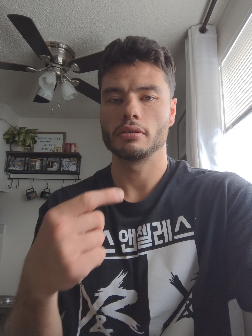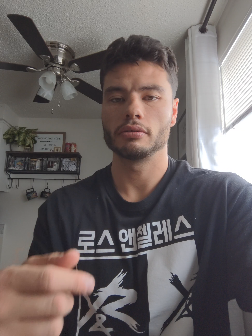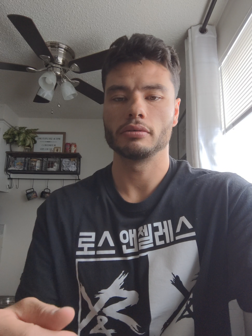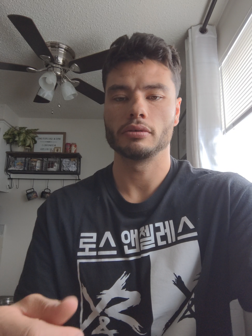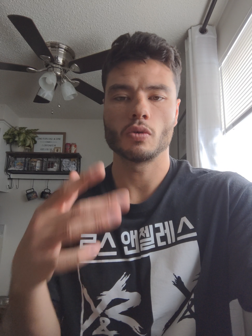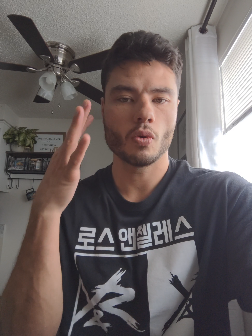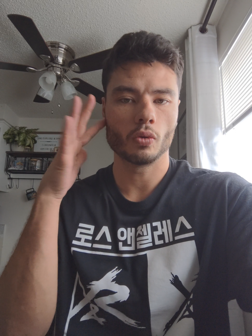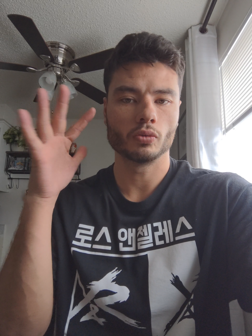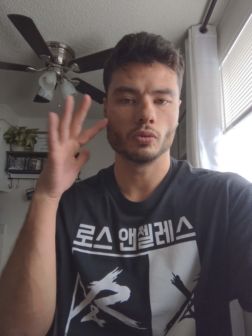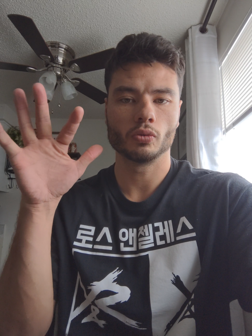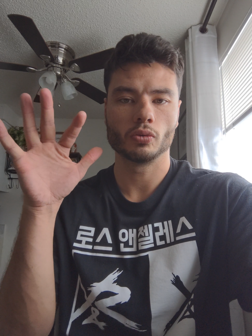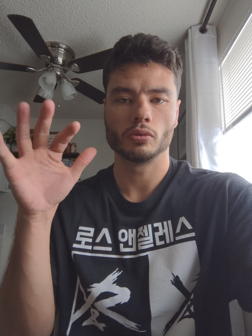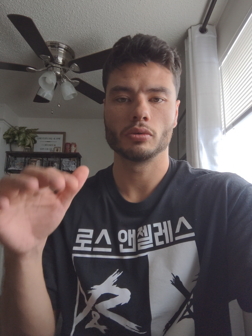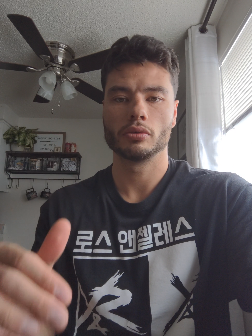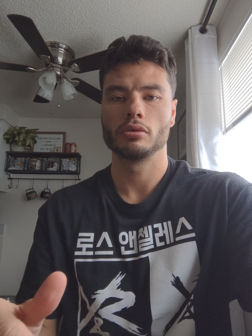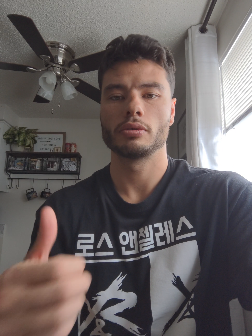noisy